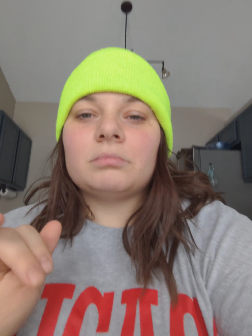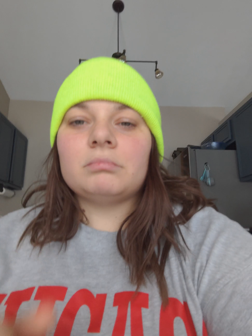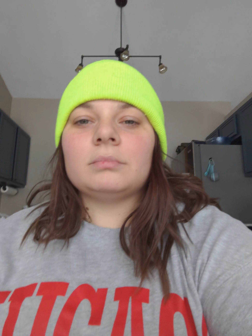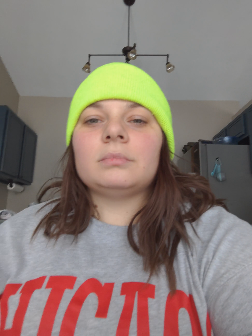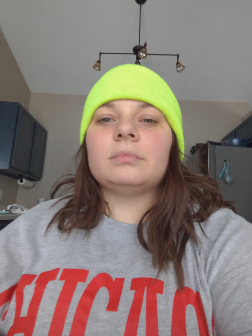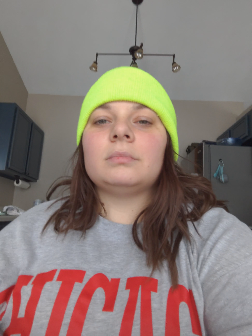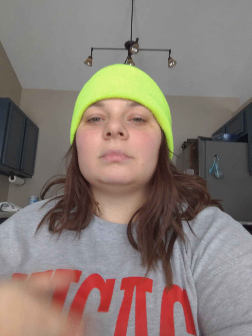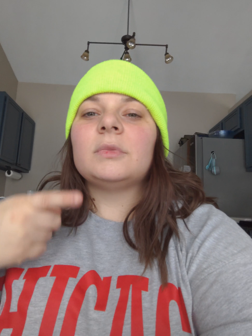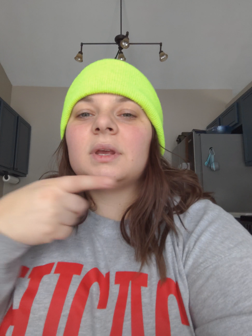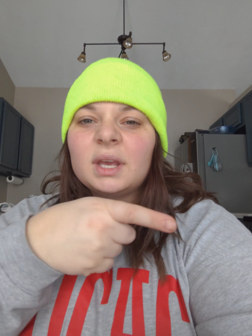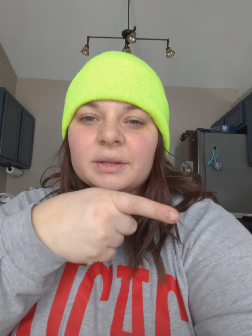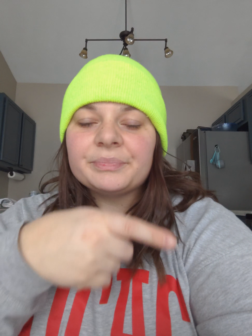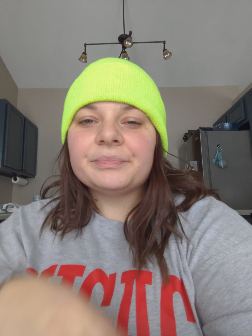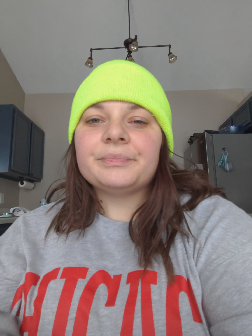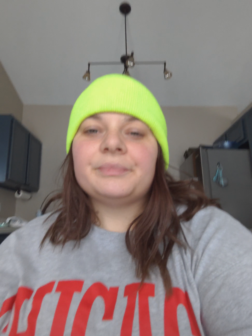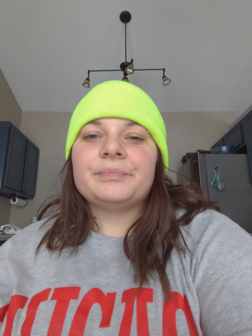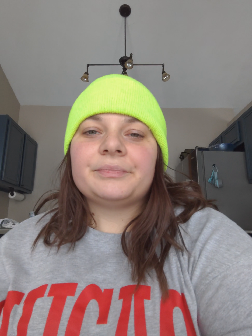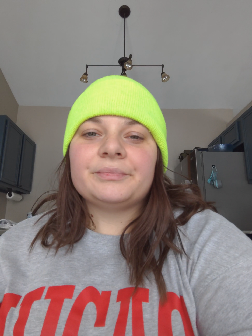he/she/it